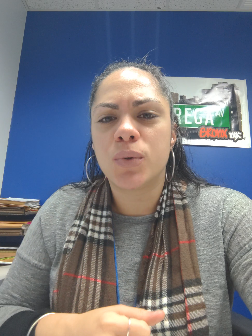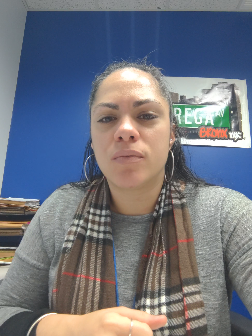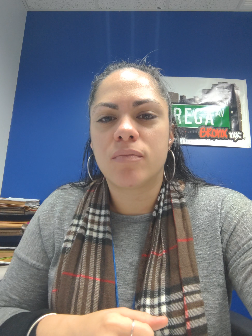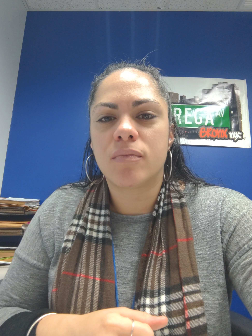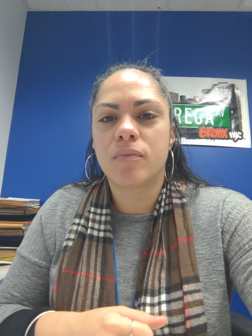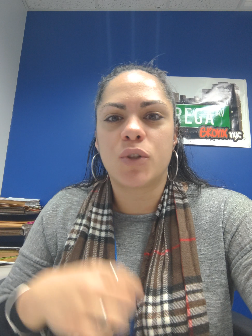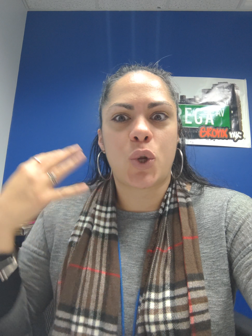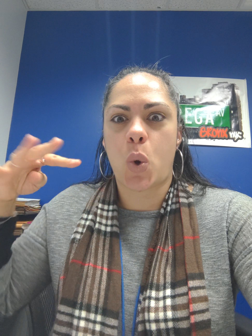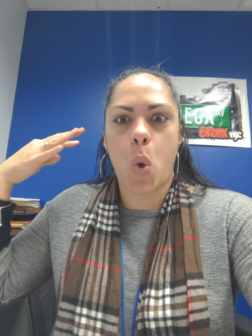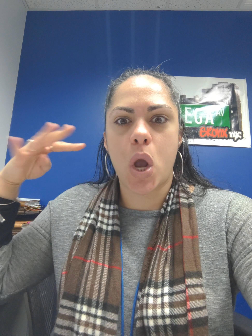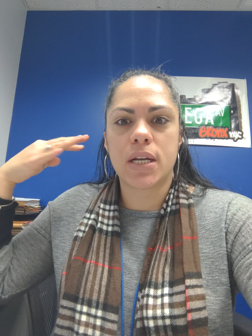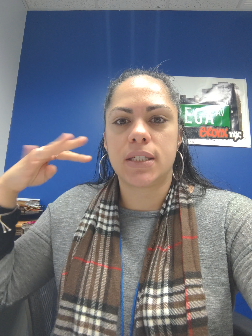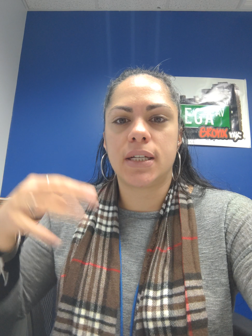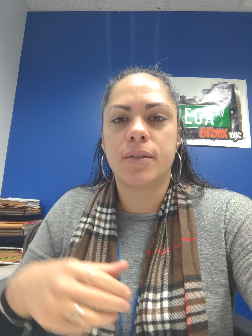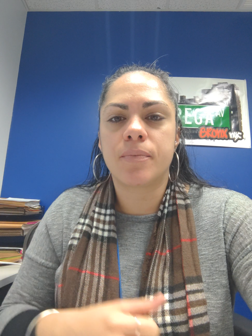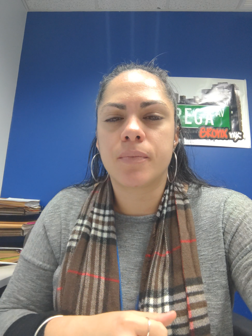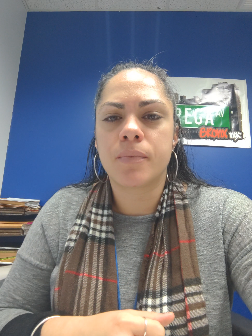noisy